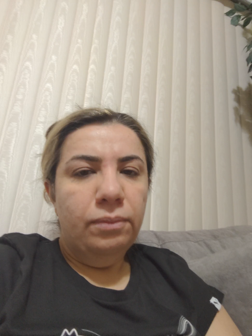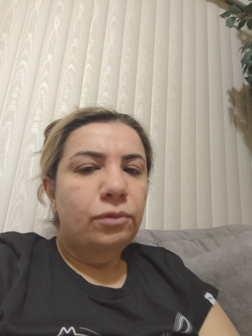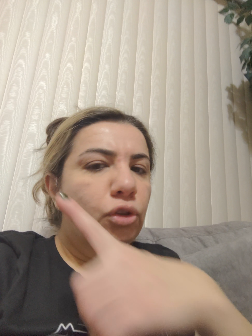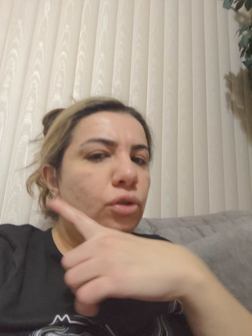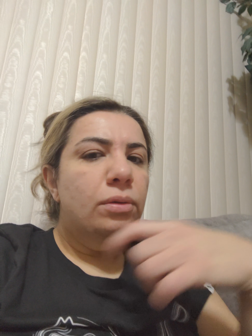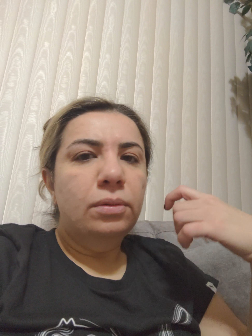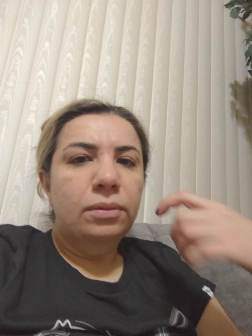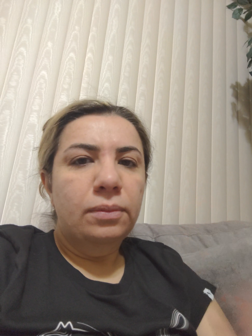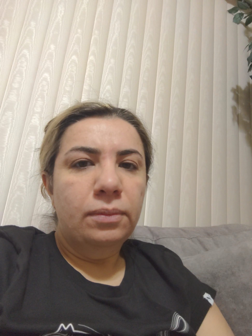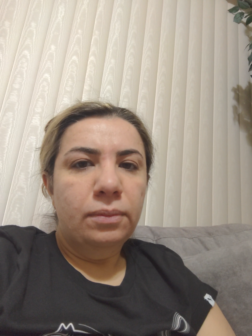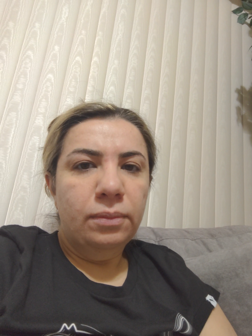dryer